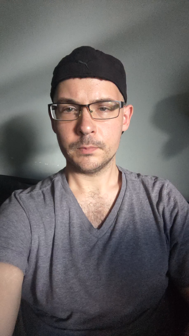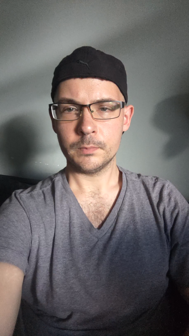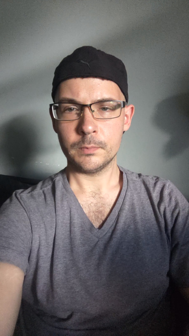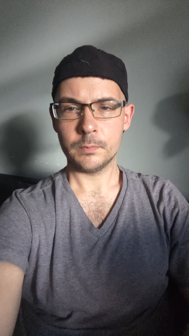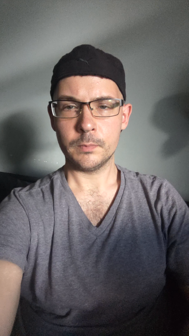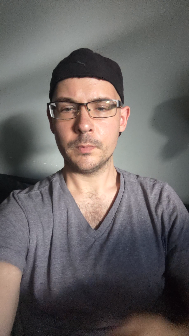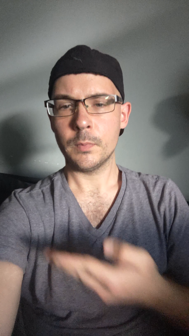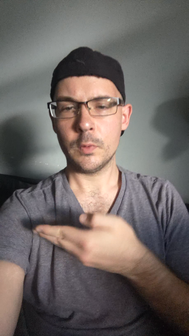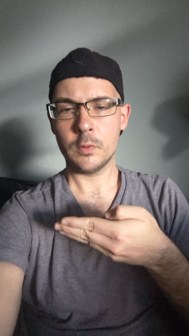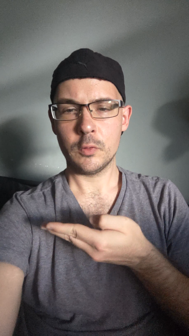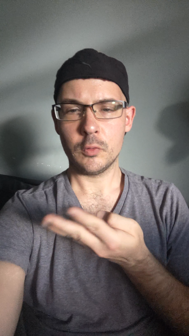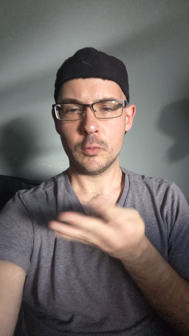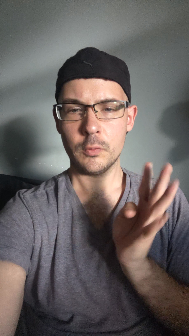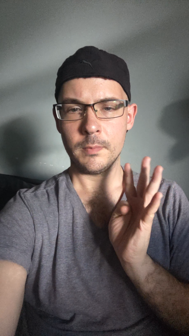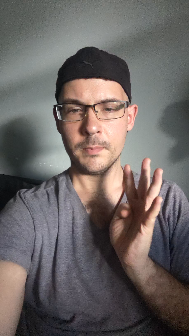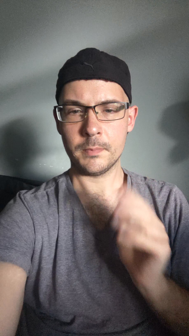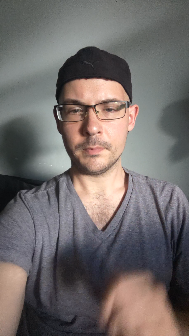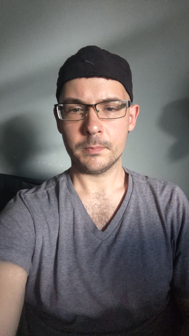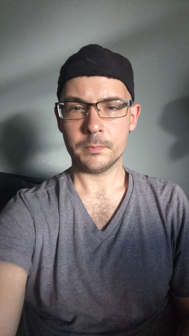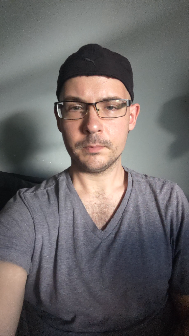crib